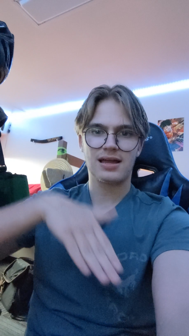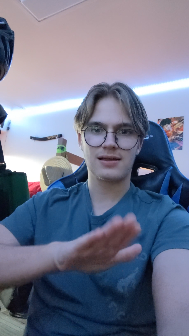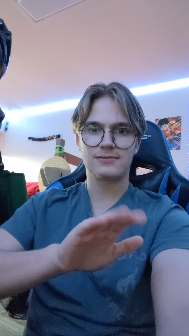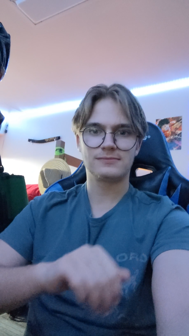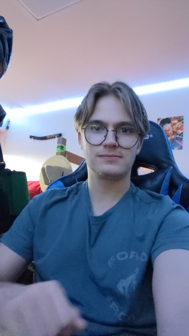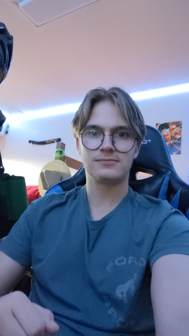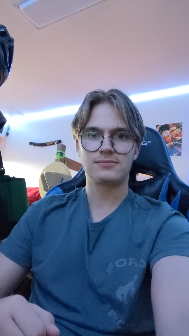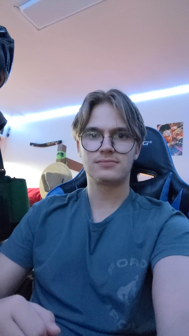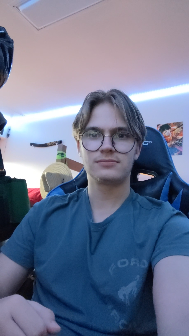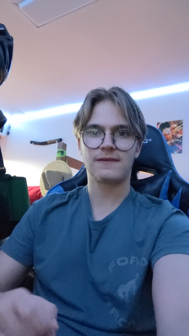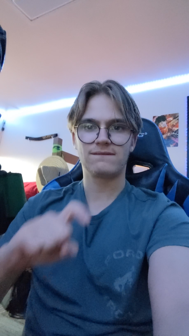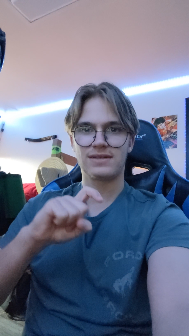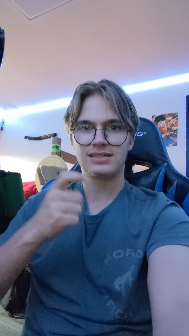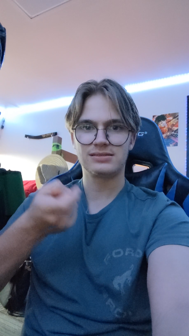friend